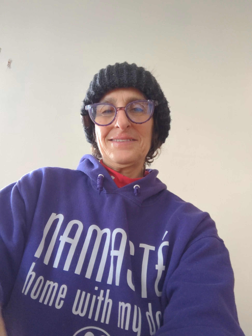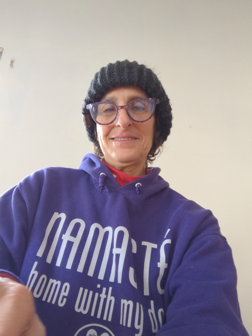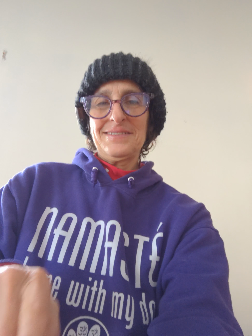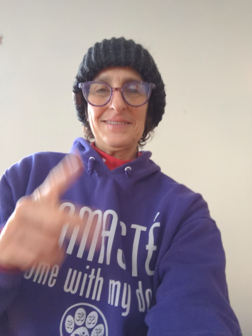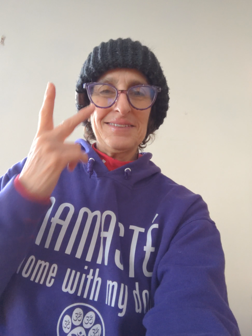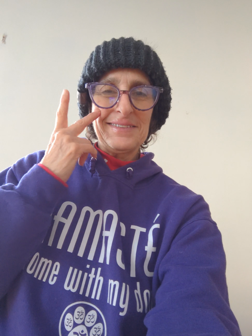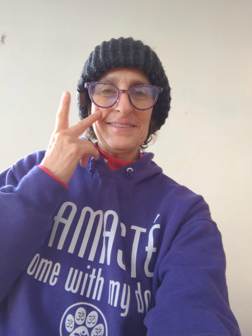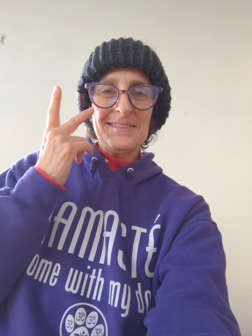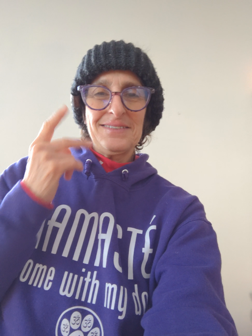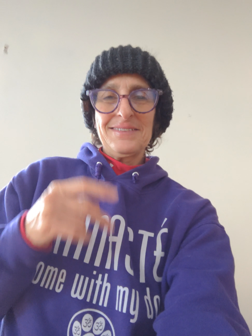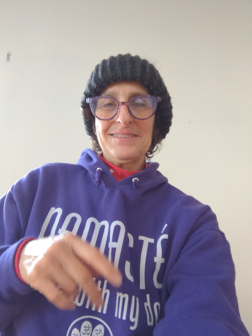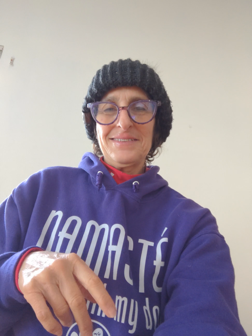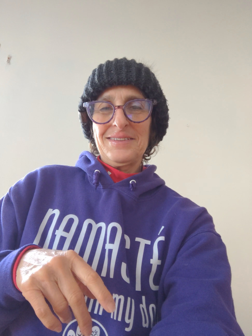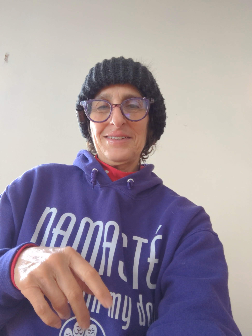see